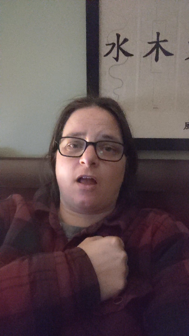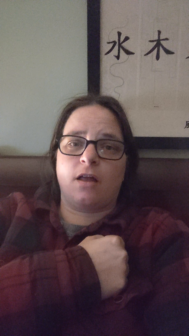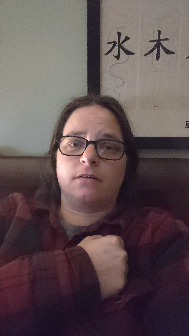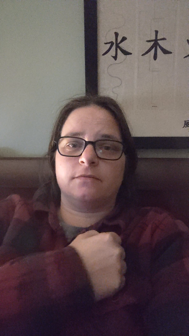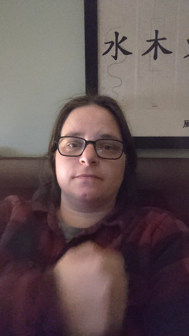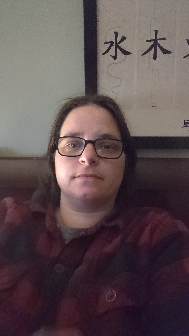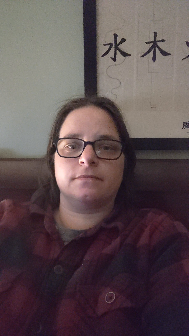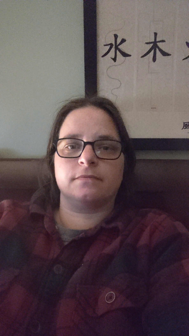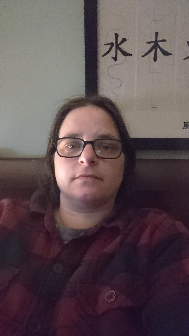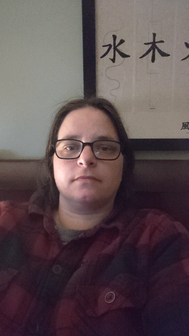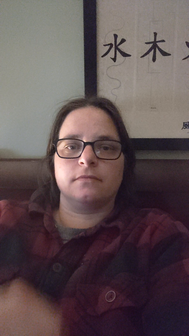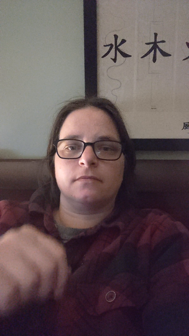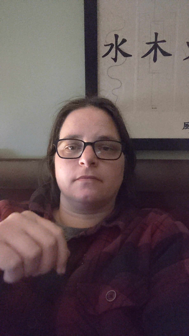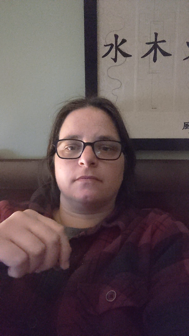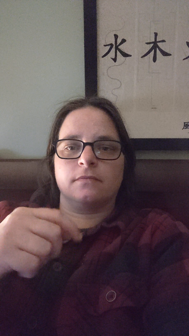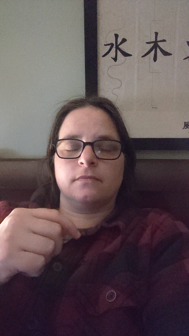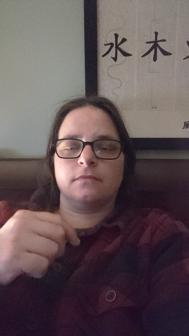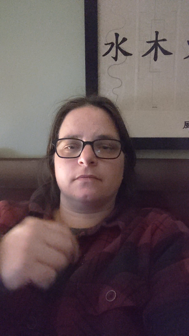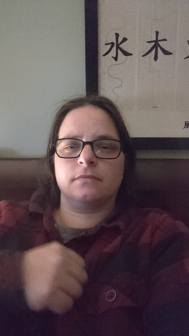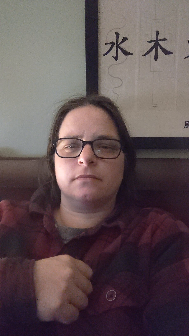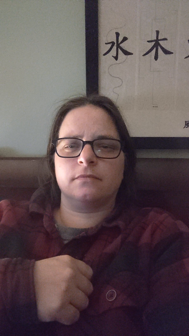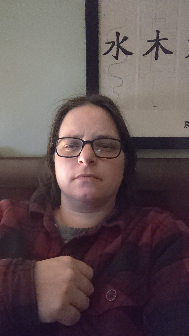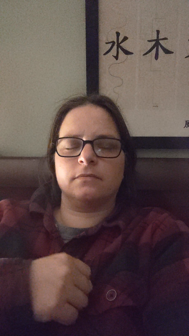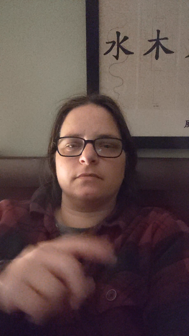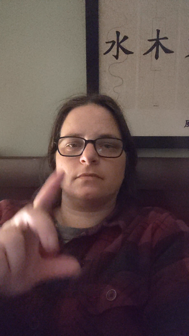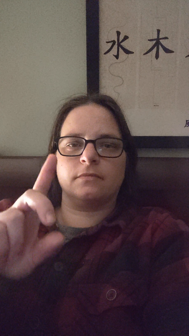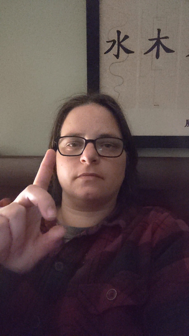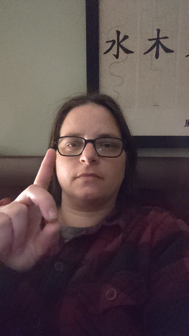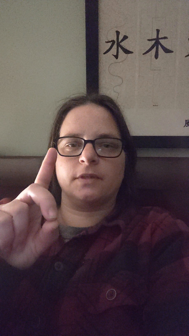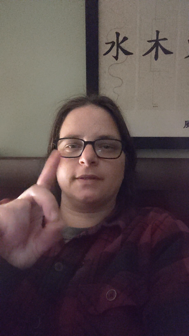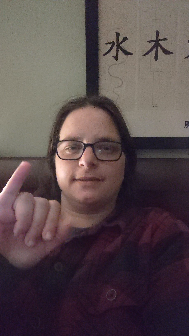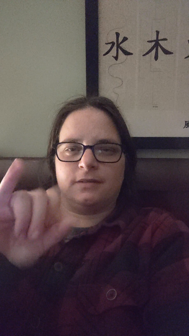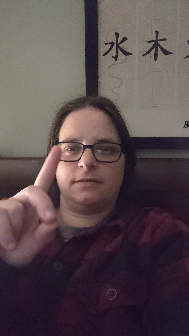did